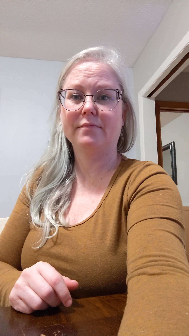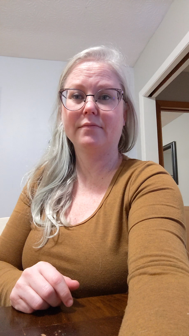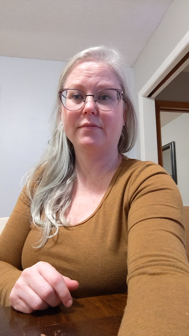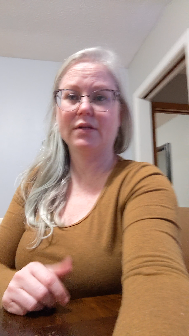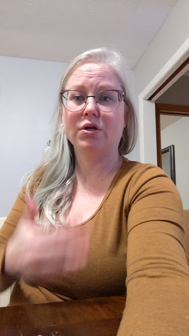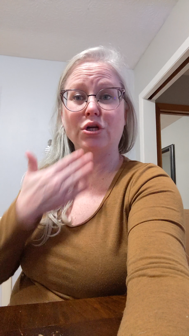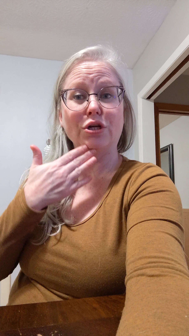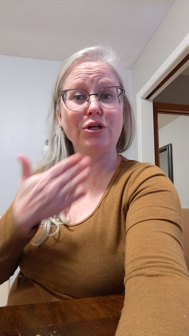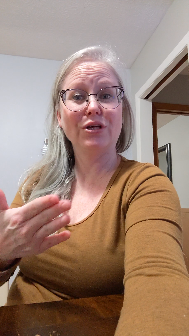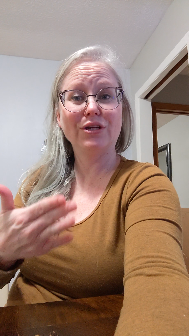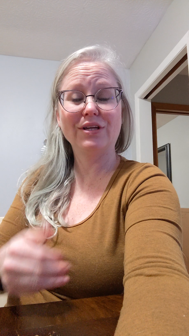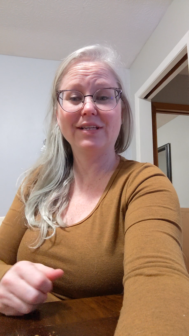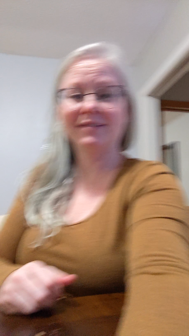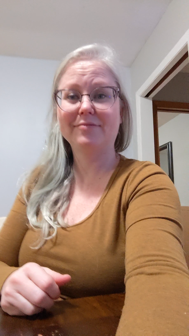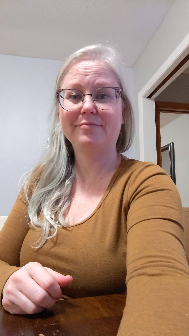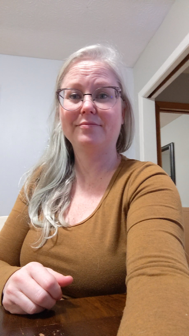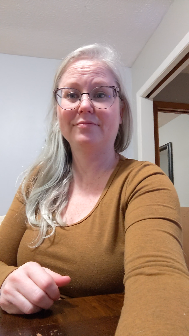good